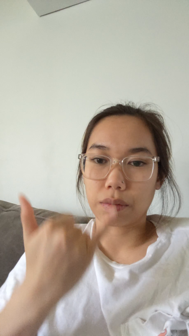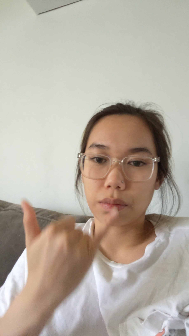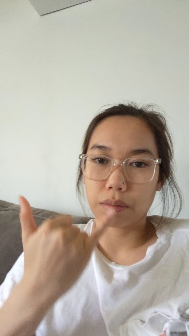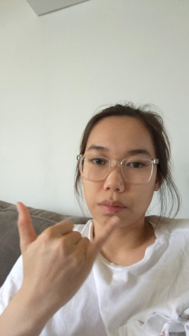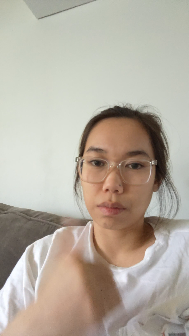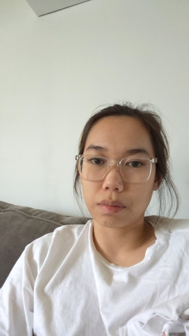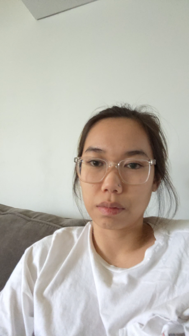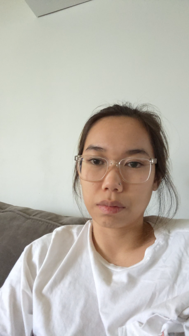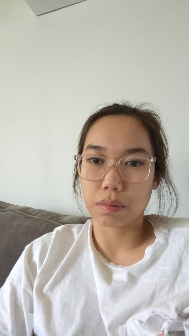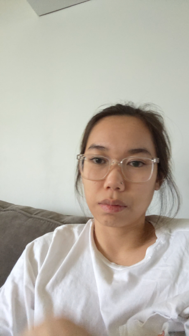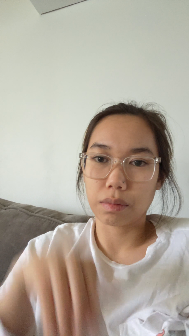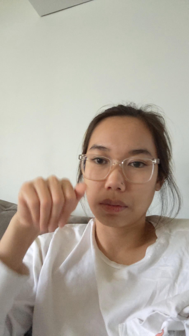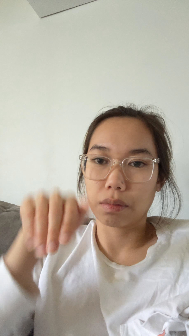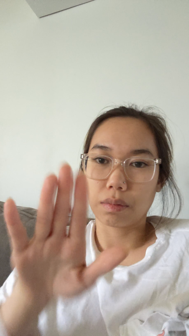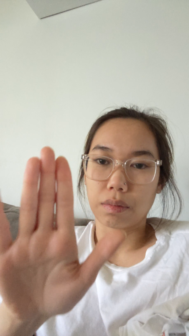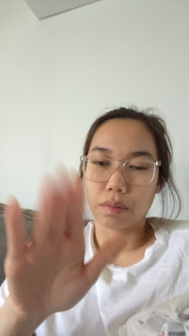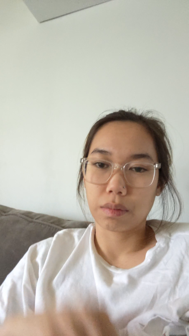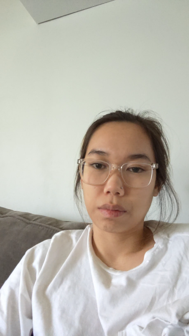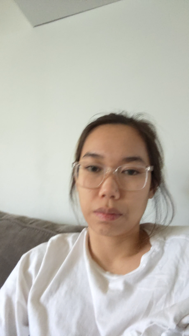enter